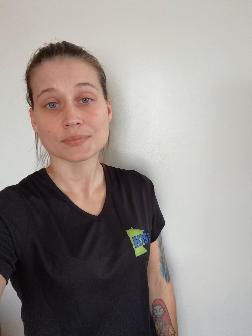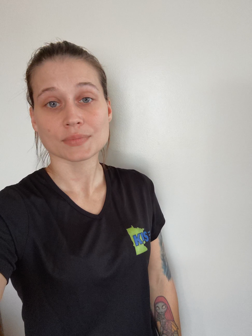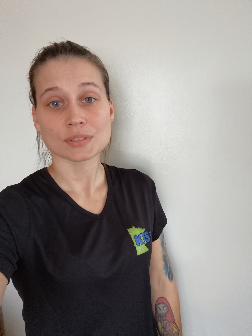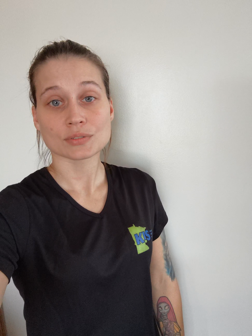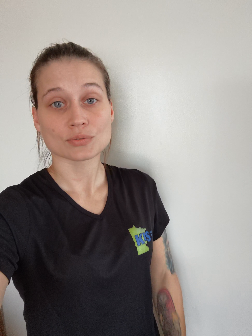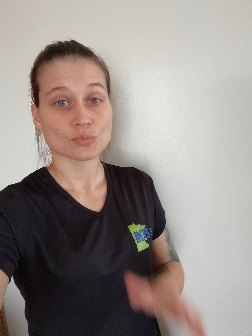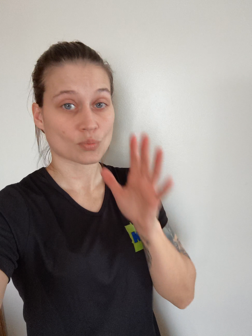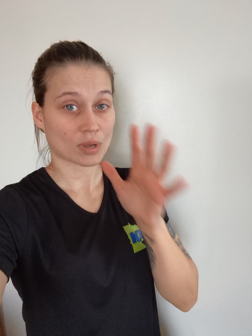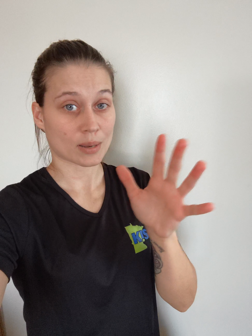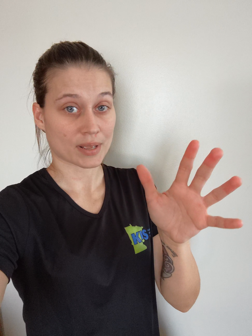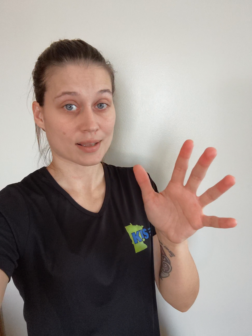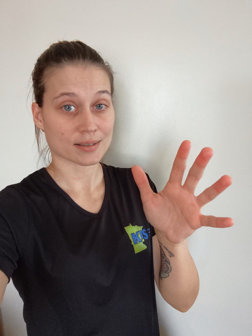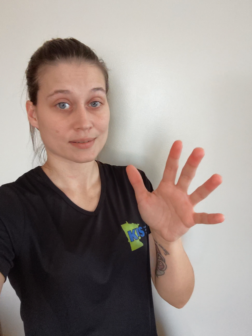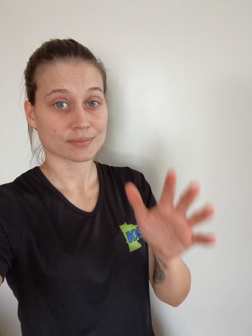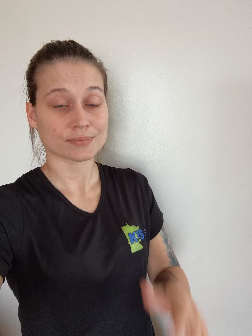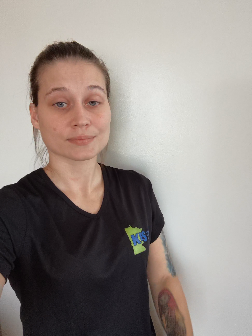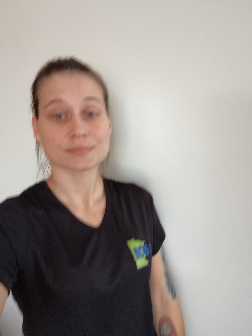grandma